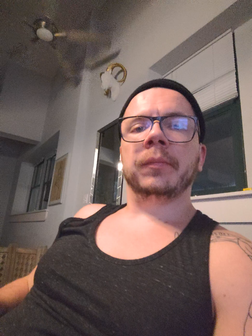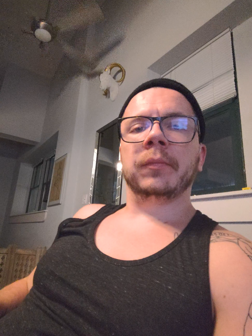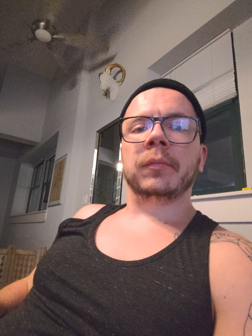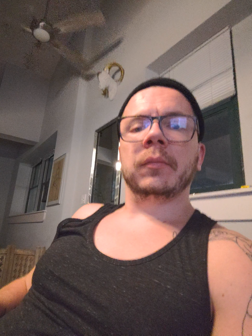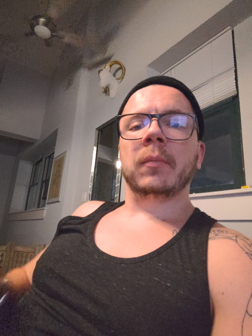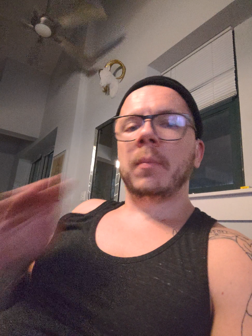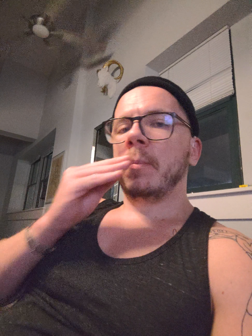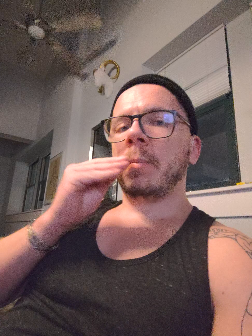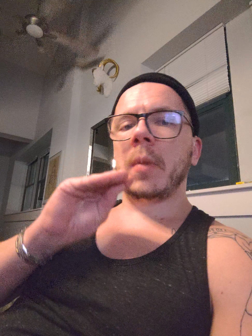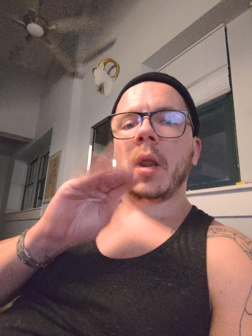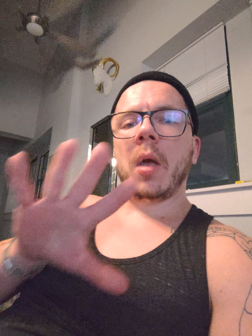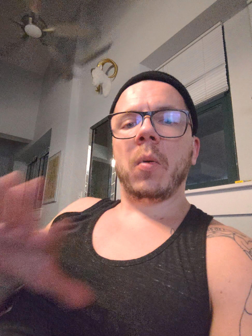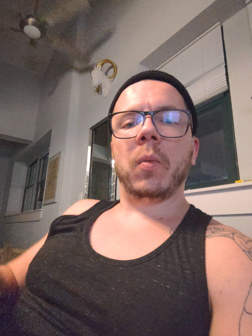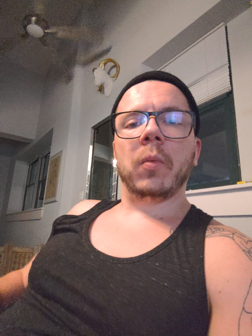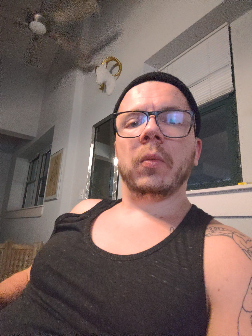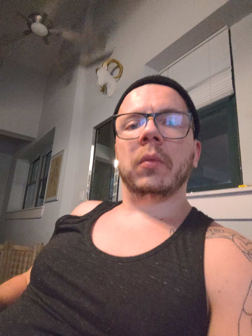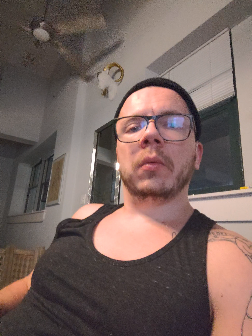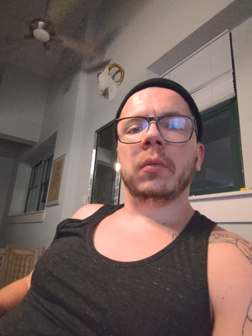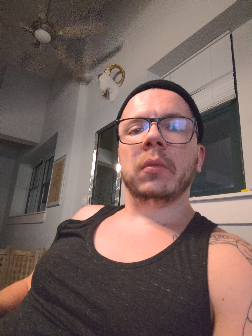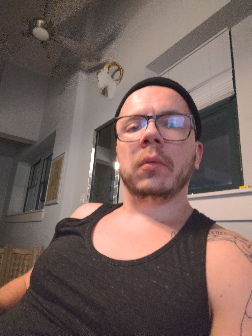blow